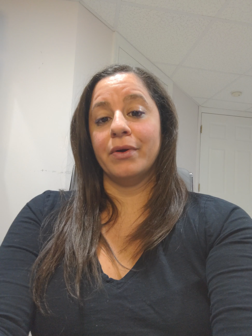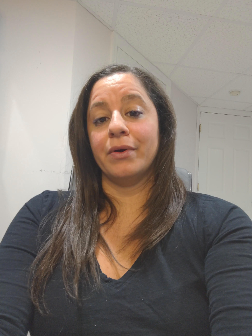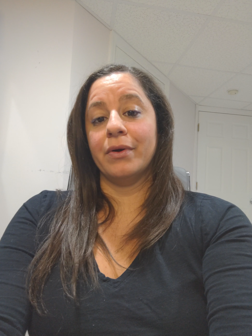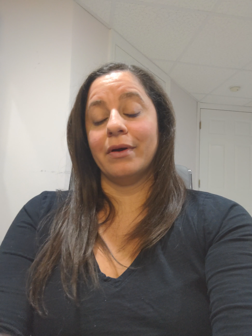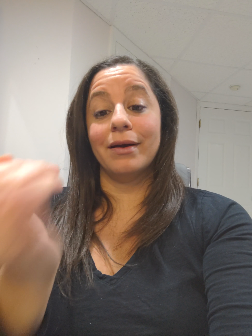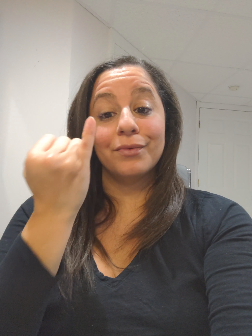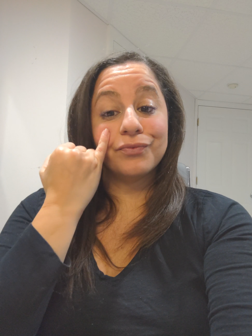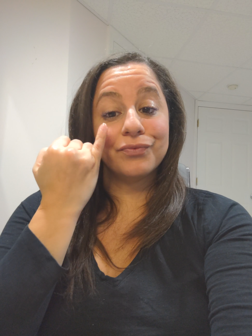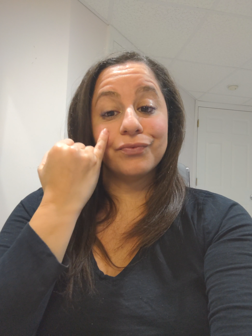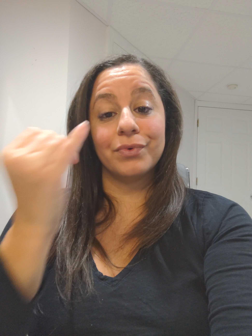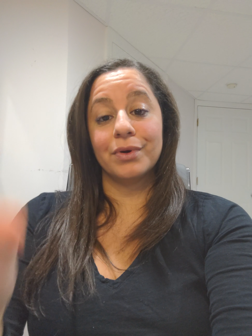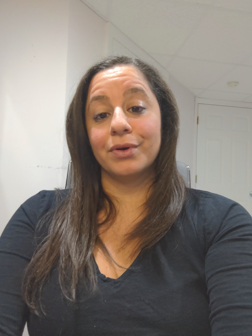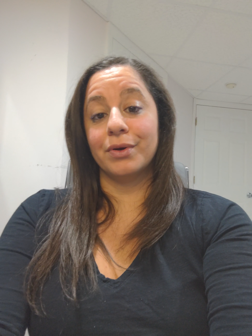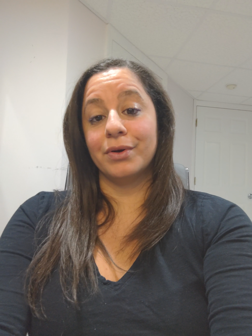if